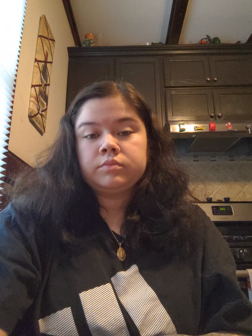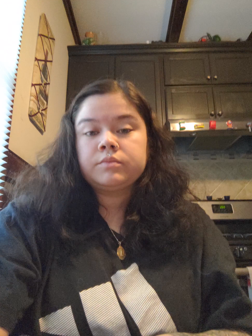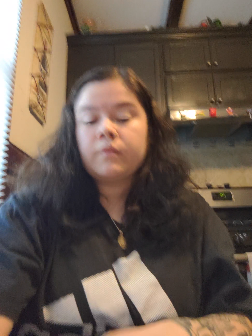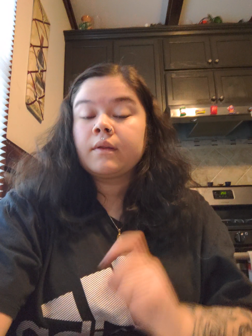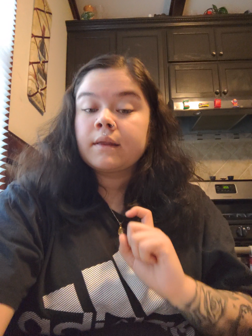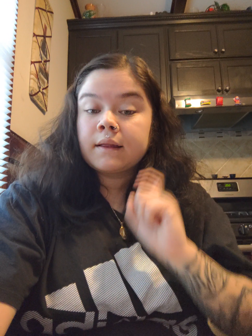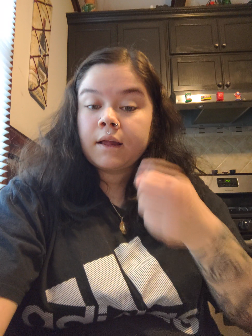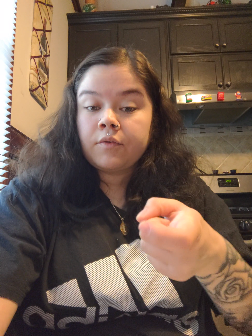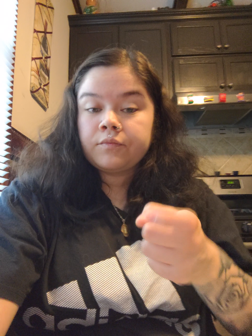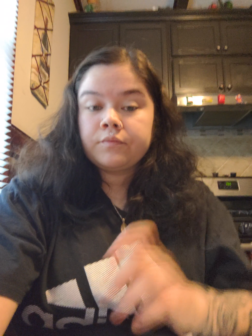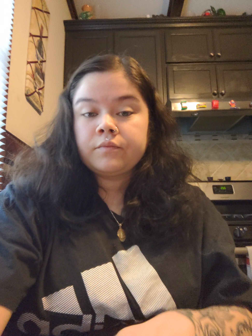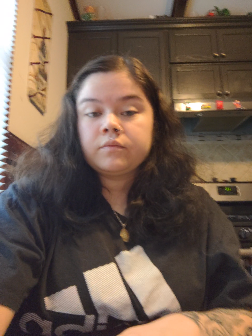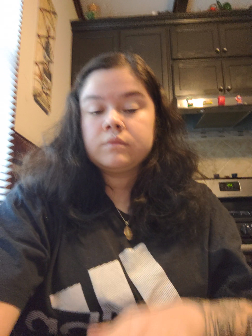gift